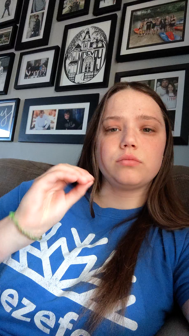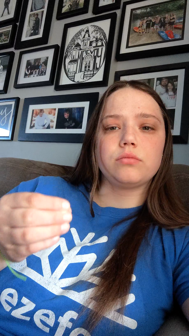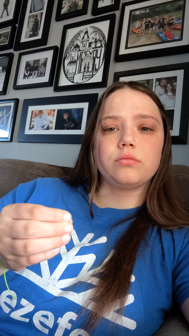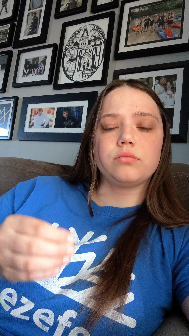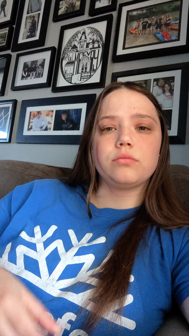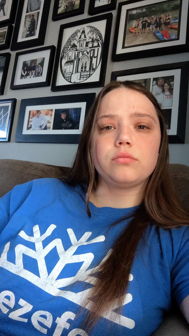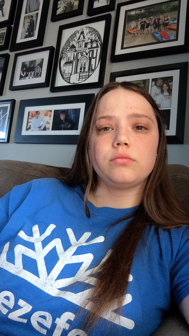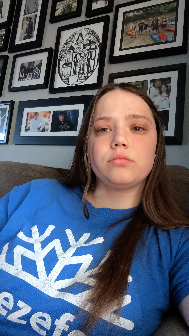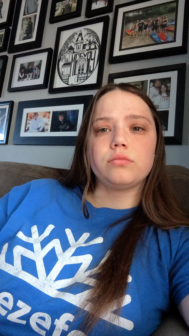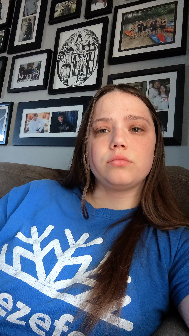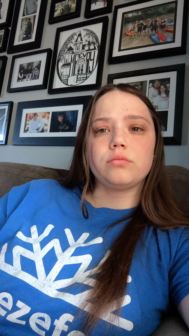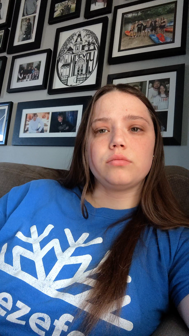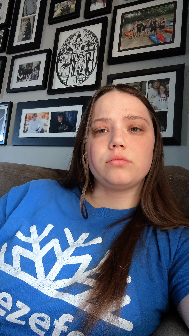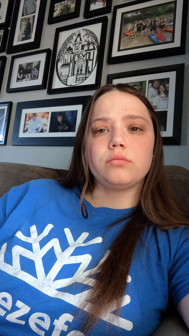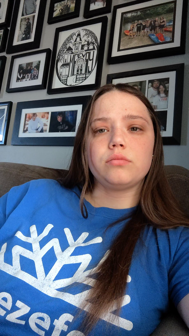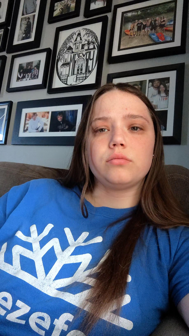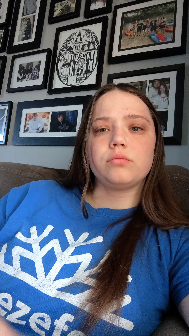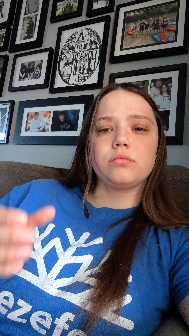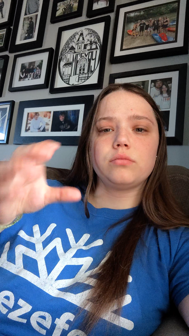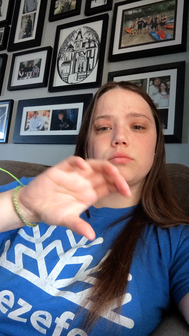dump